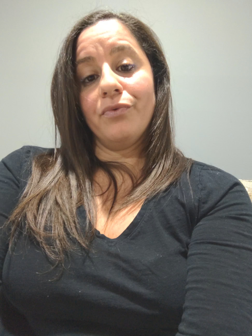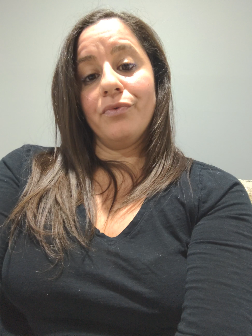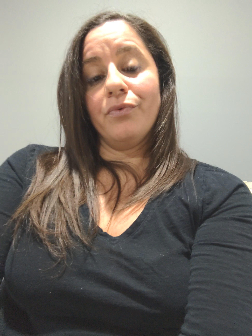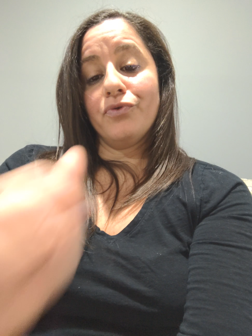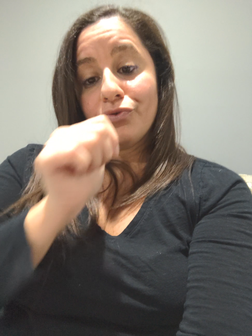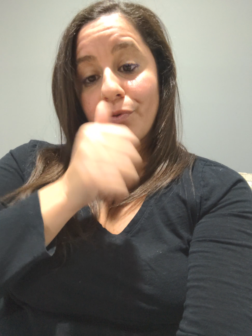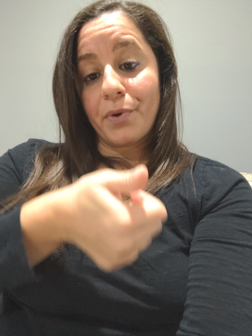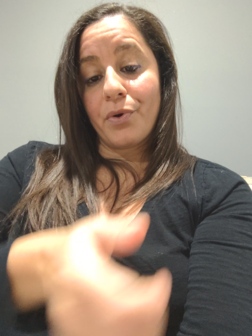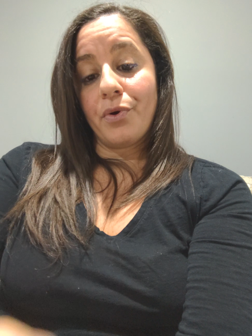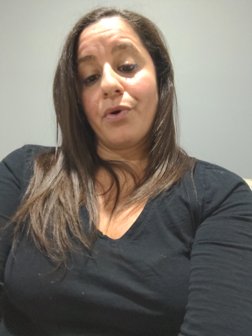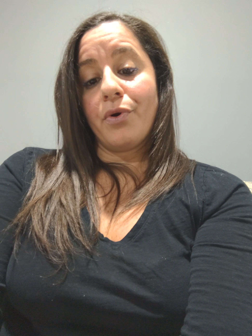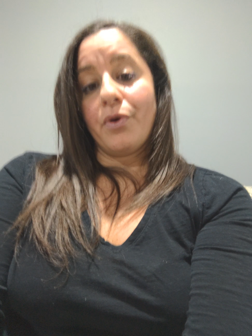tomorrow